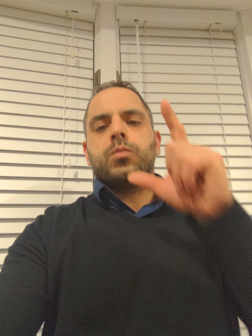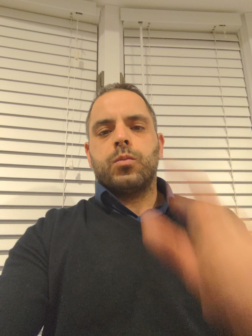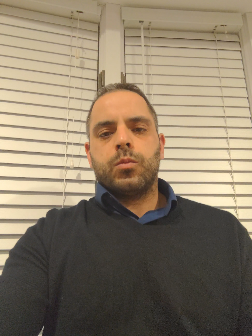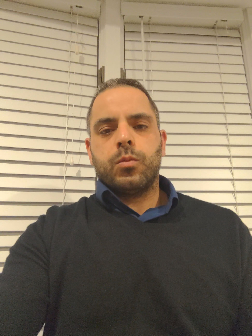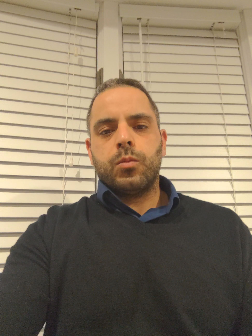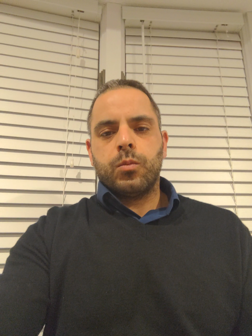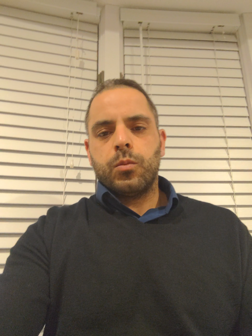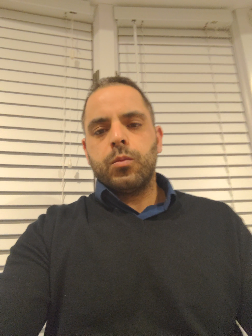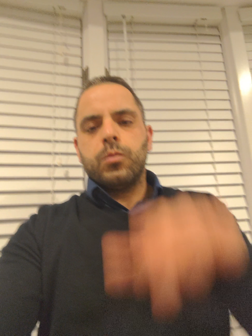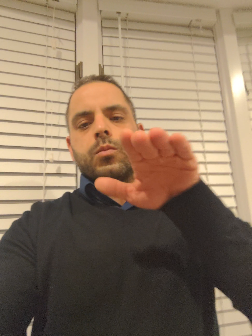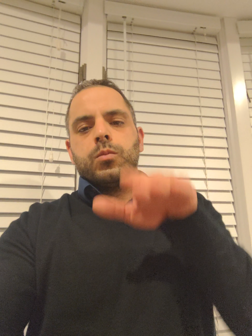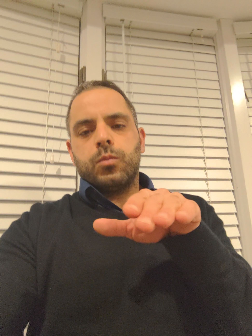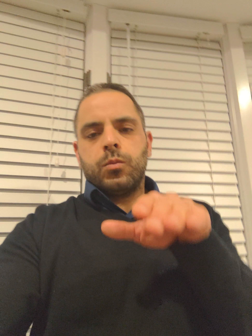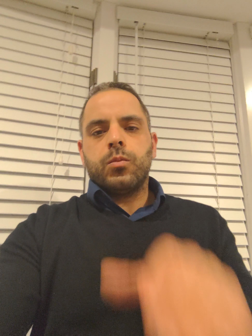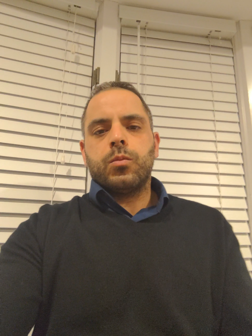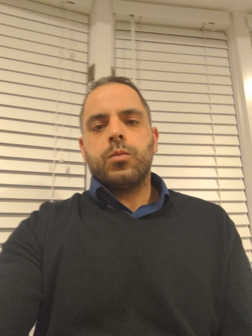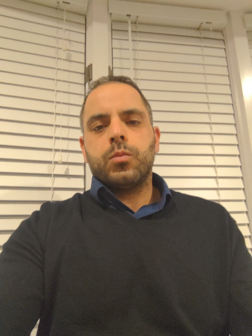child